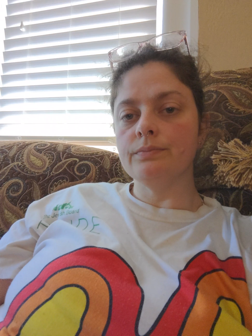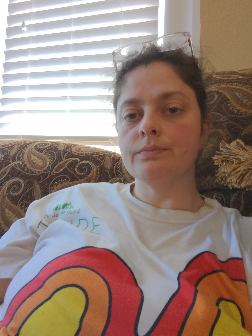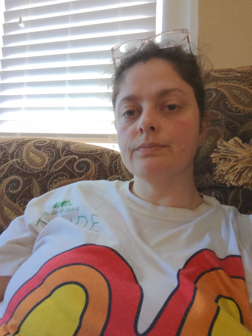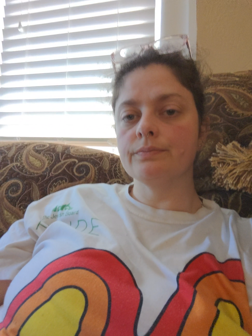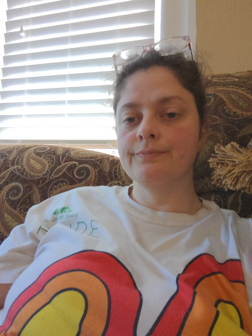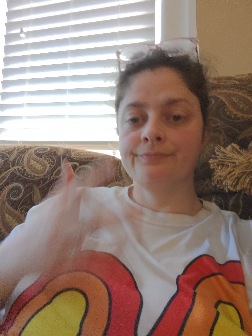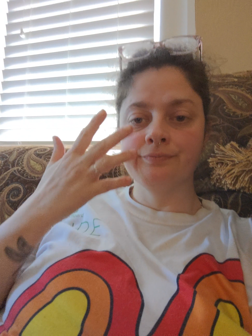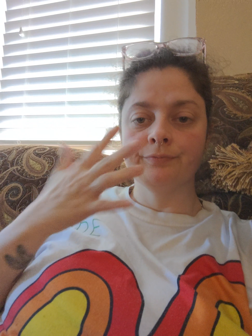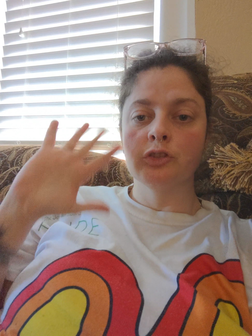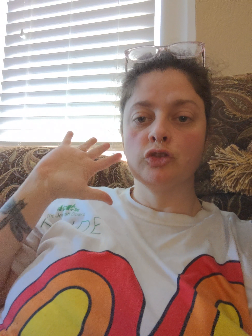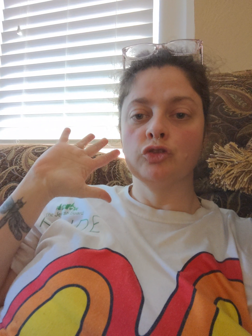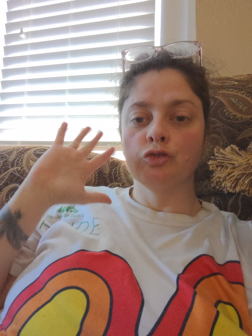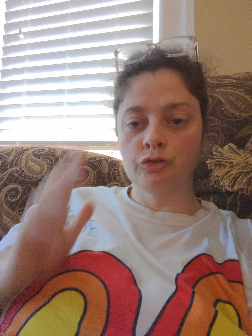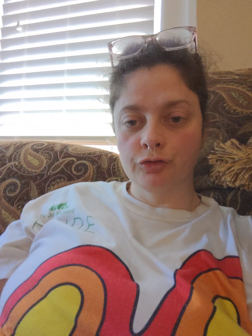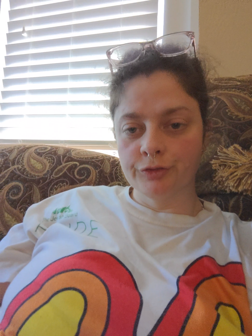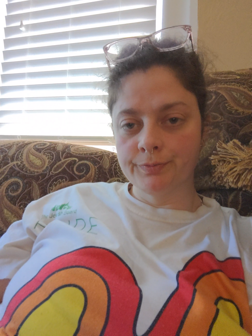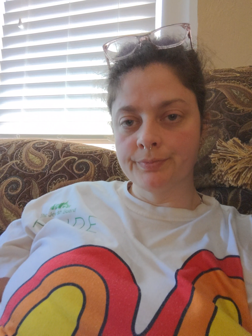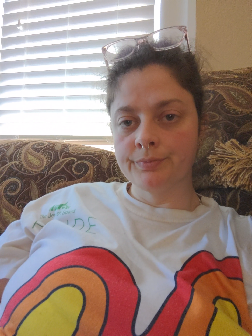finish